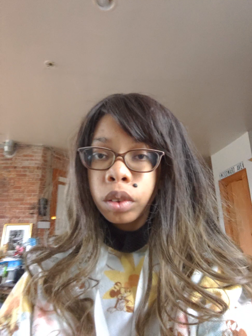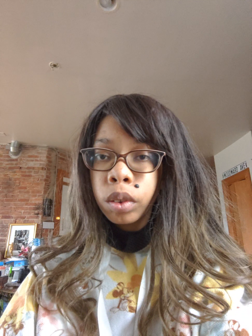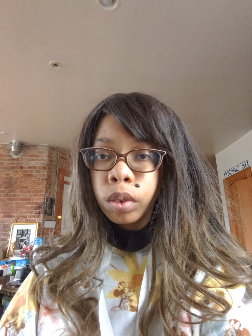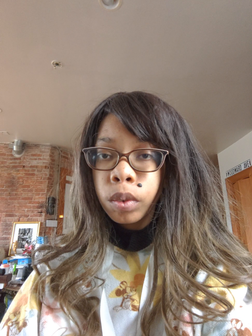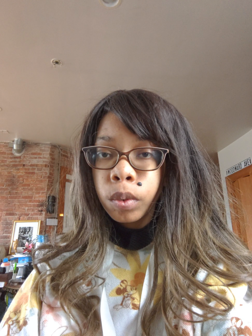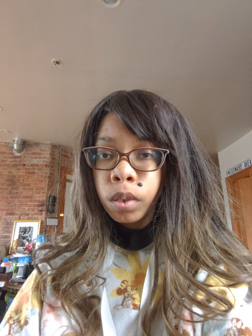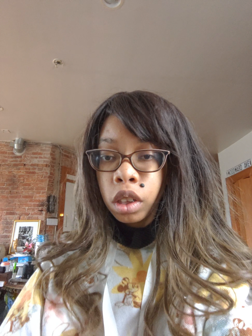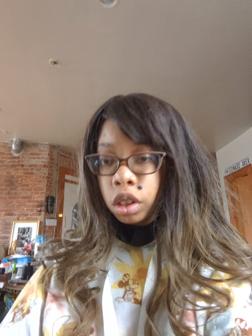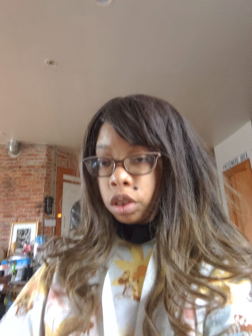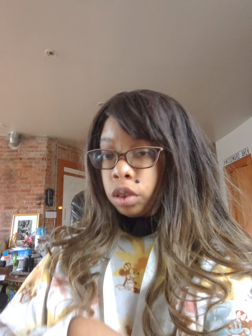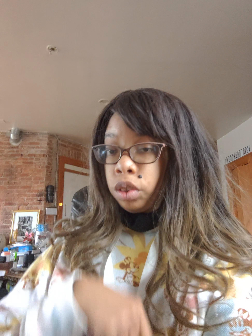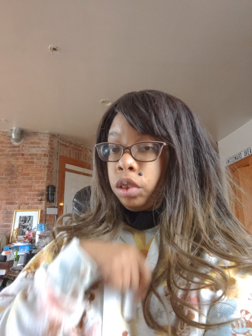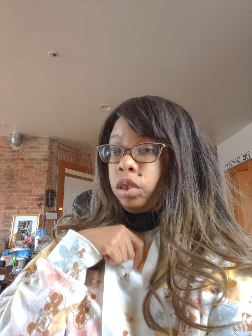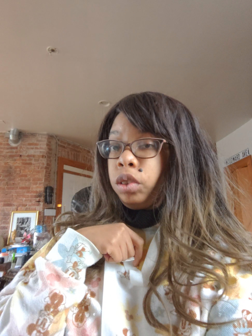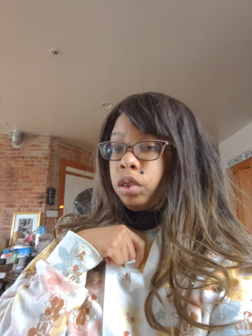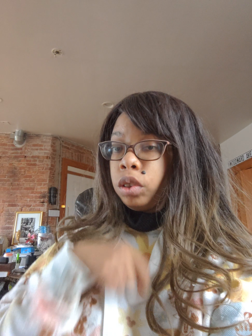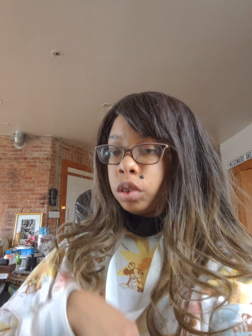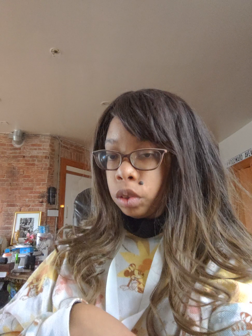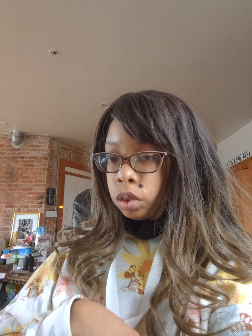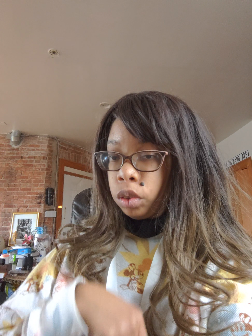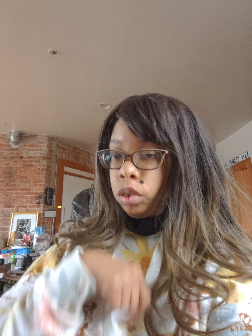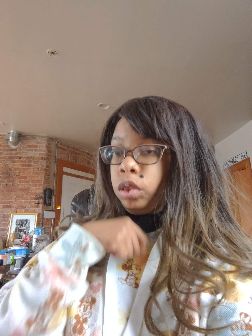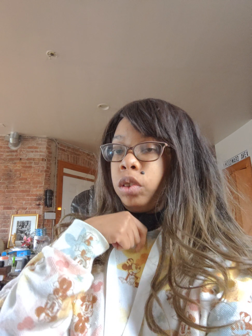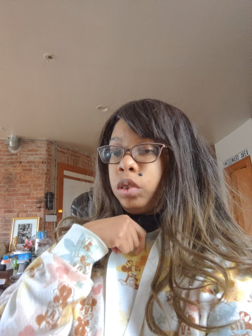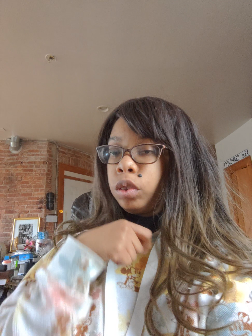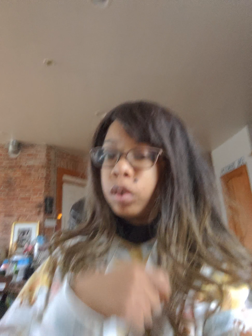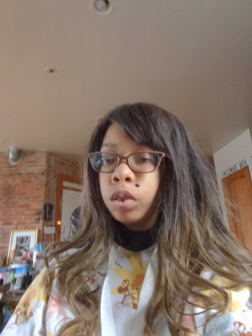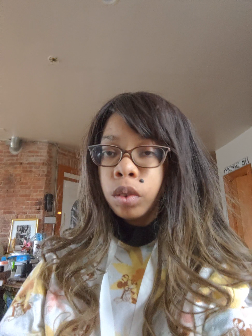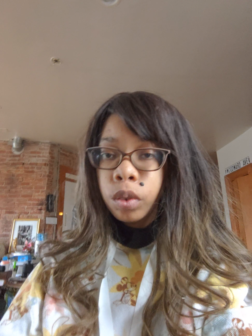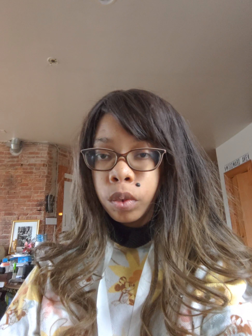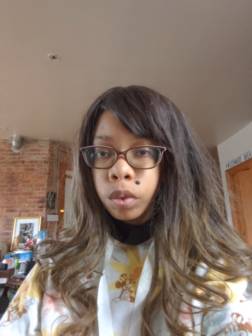zipper